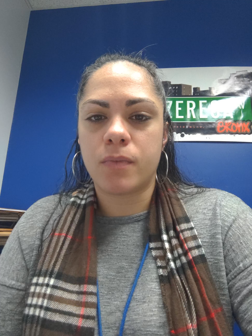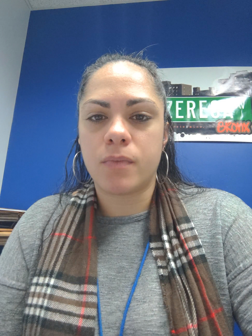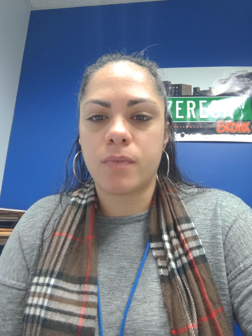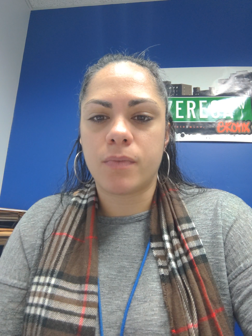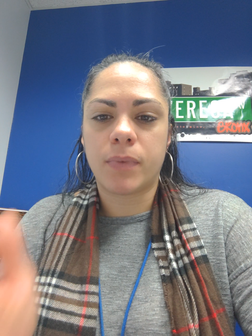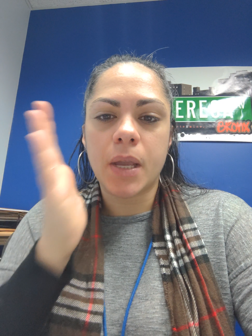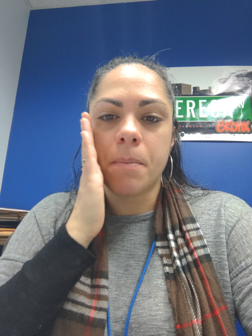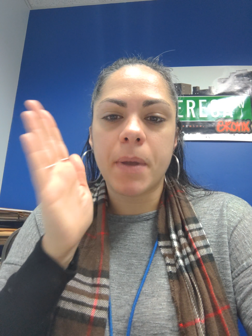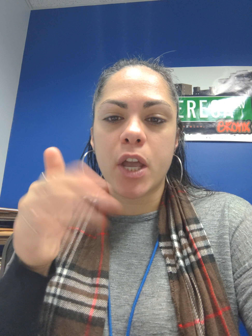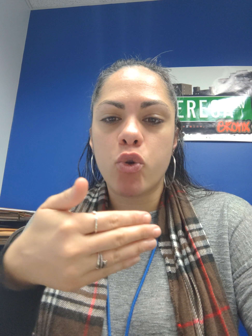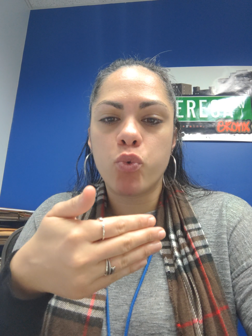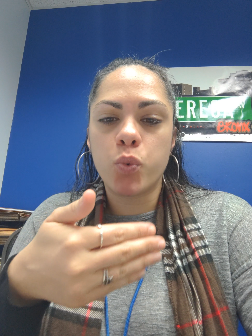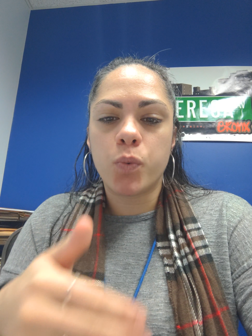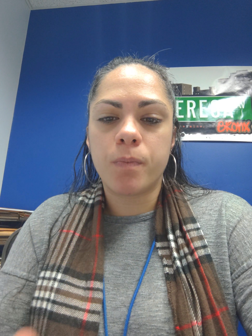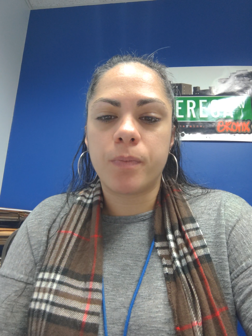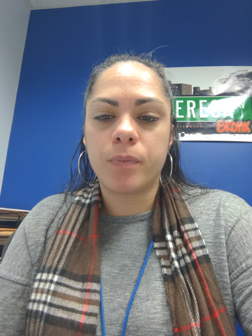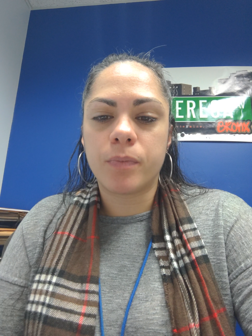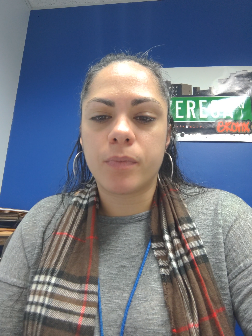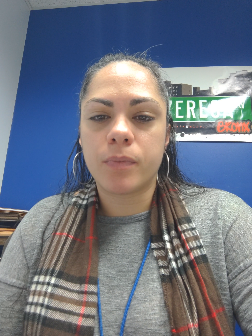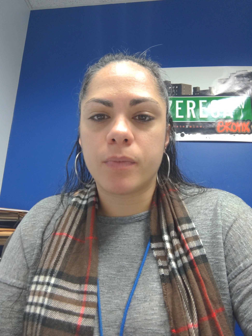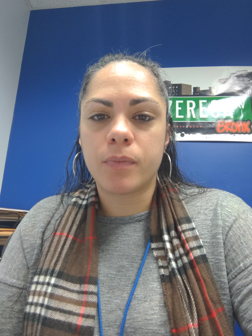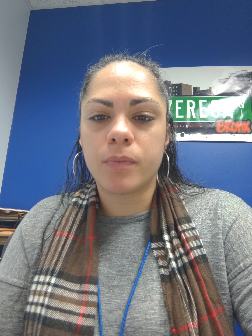bedroom